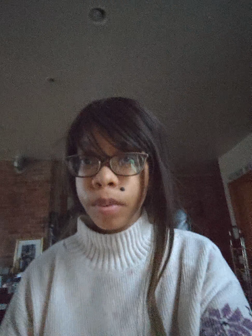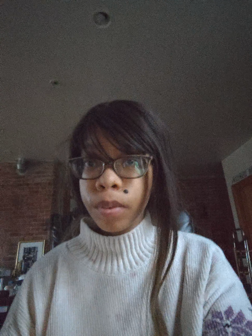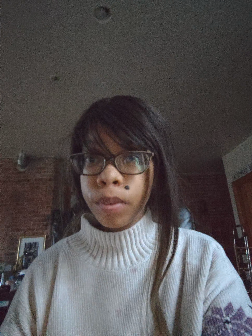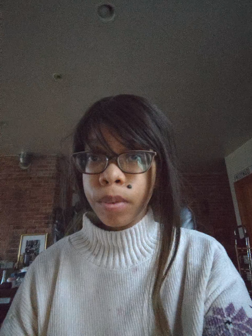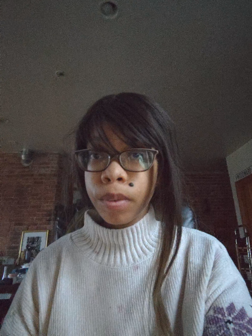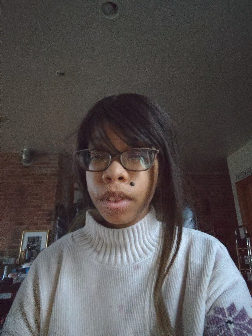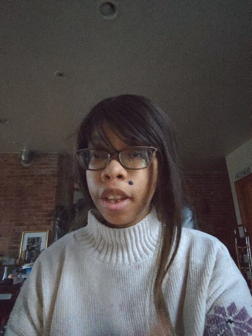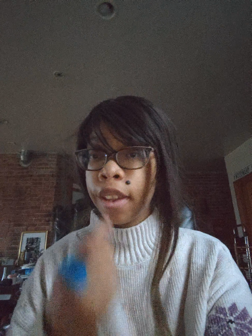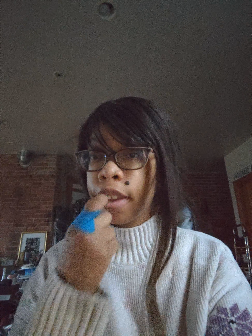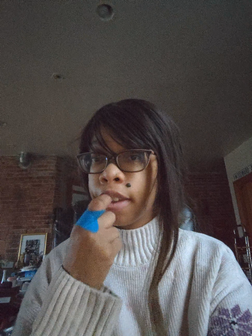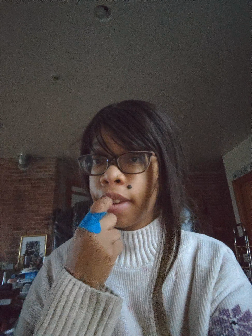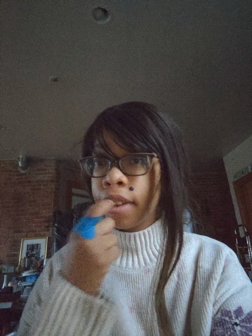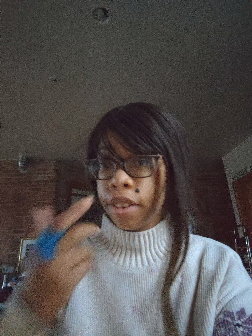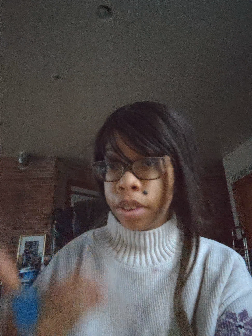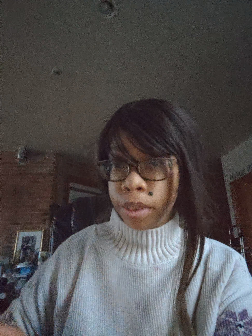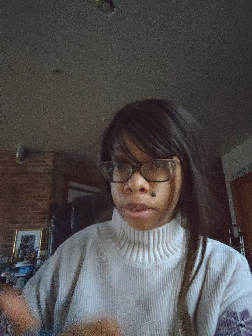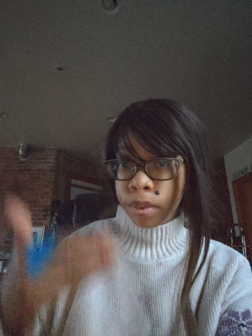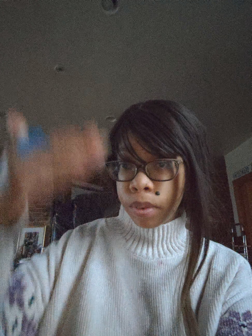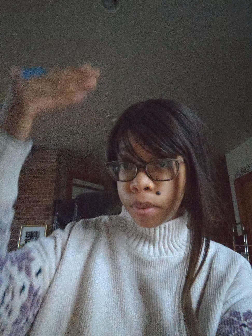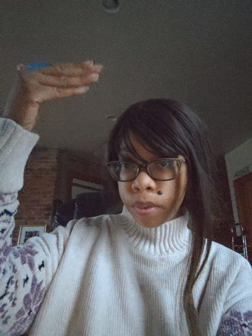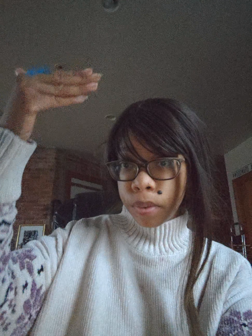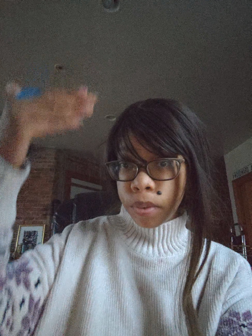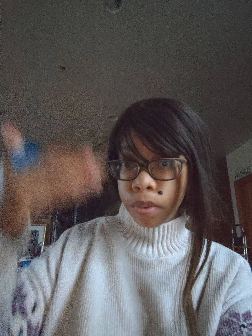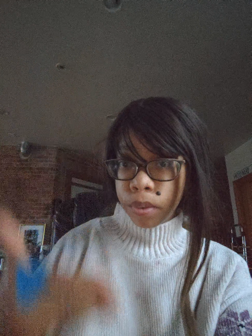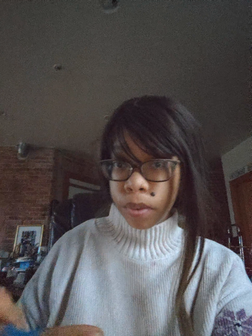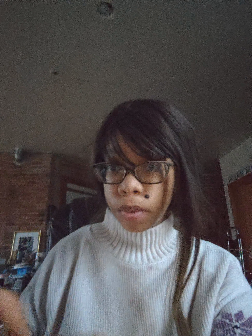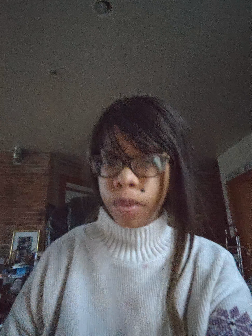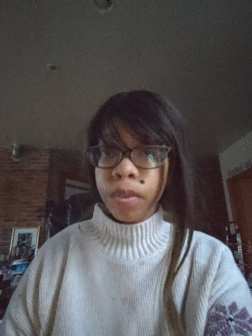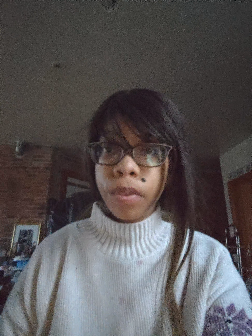window